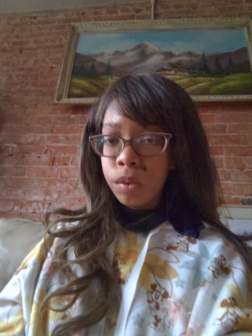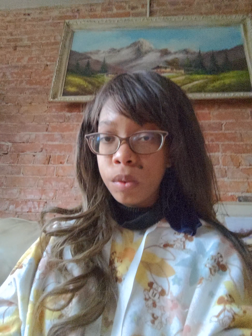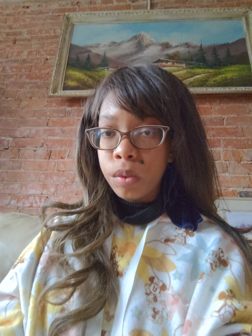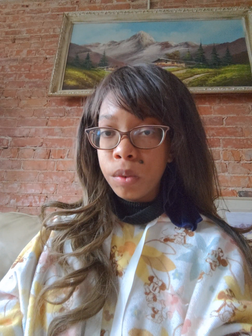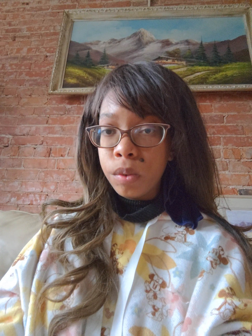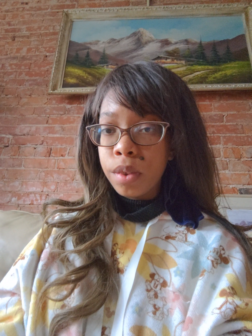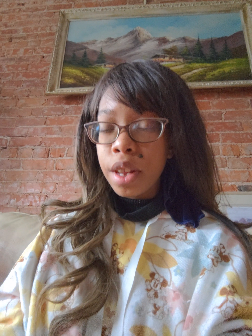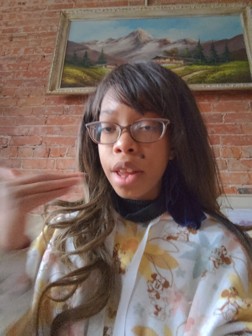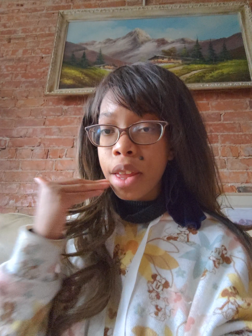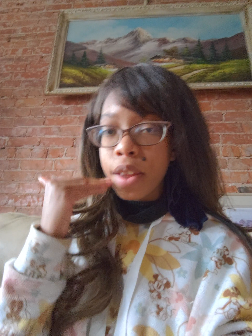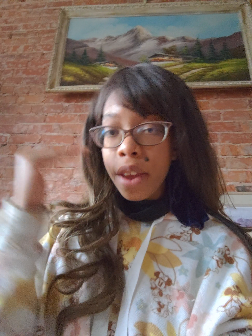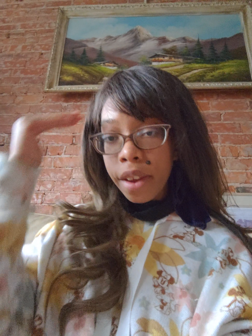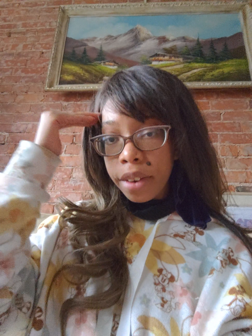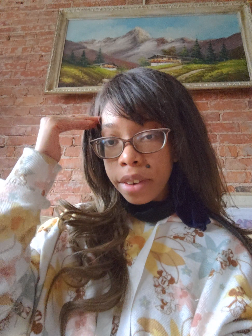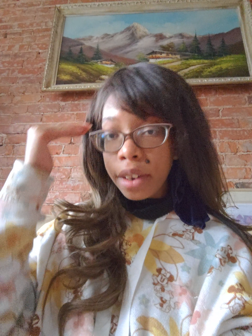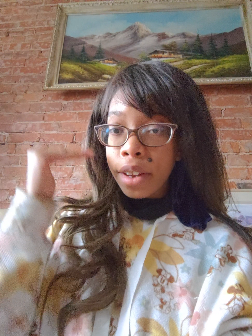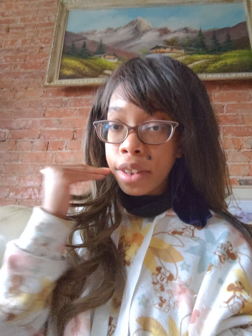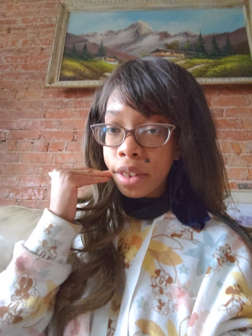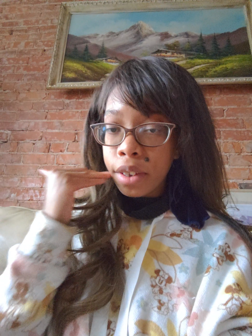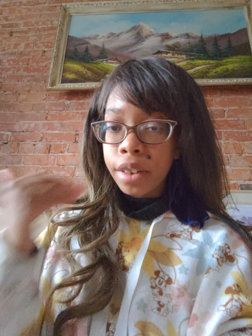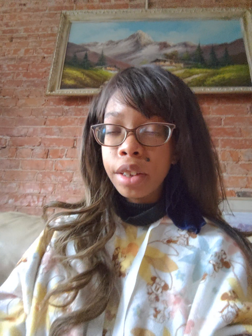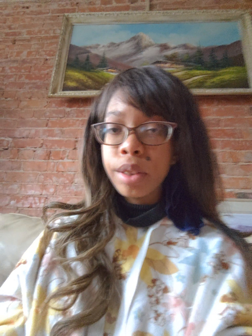head